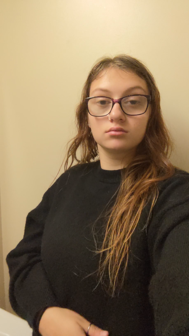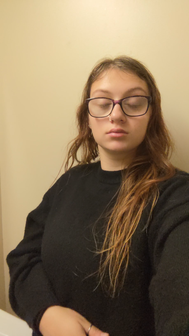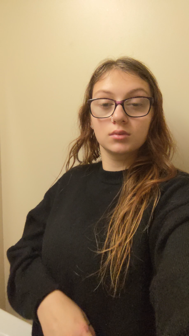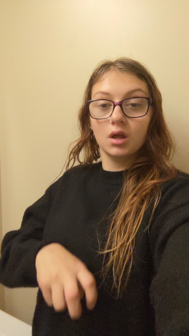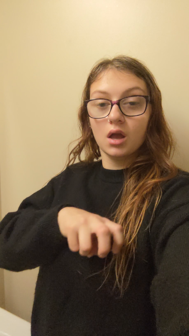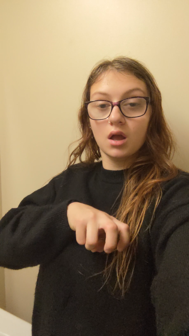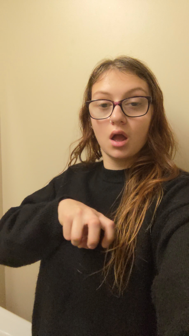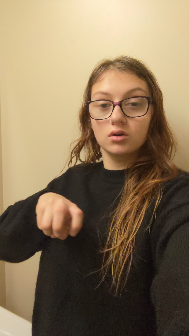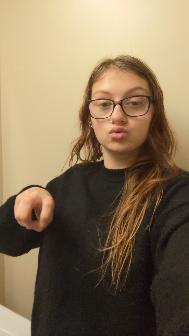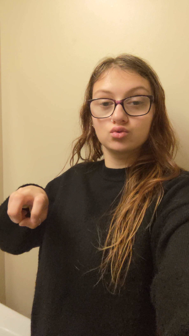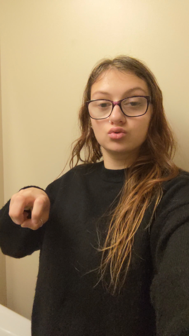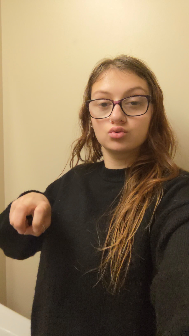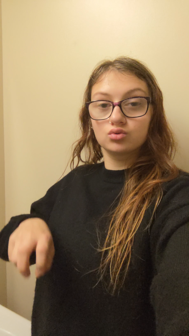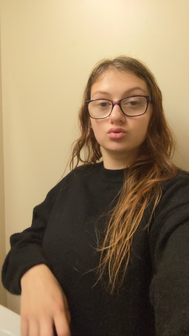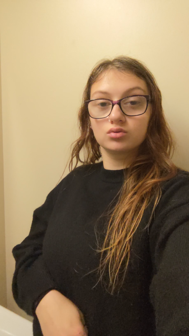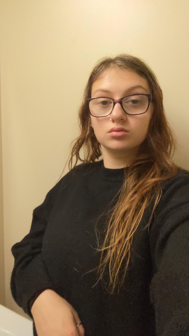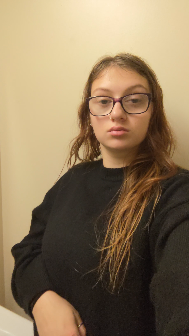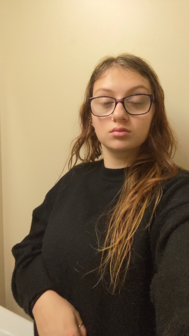couch